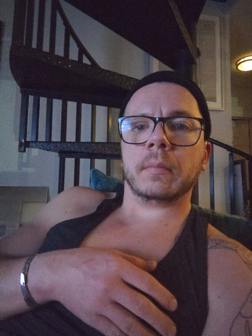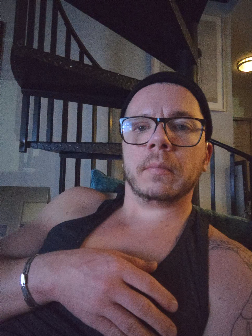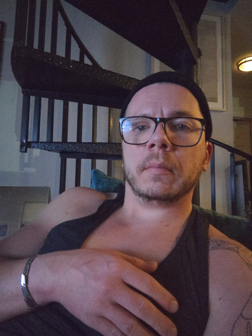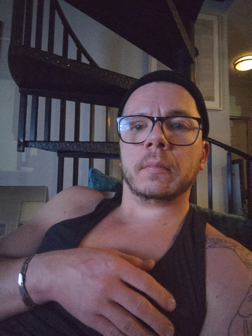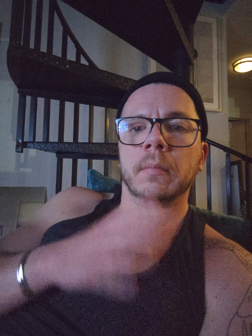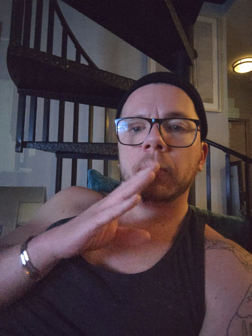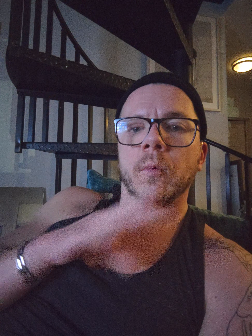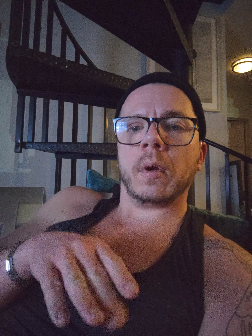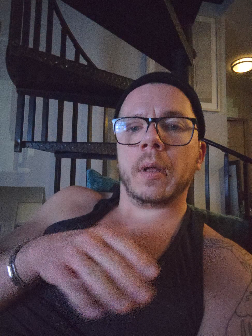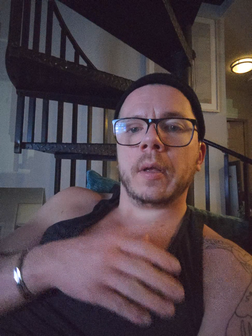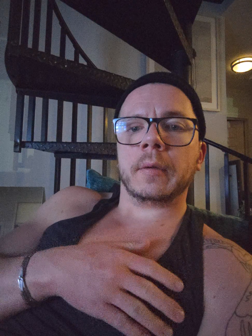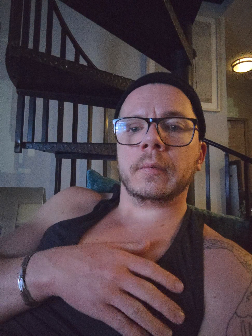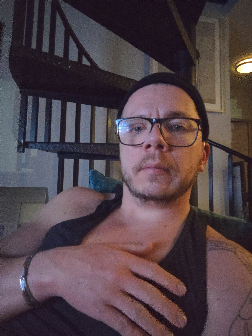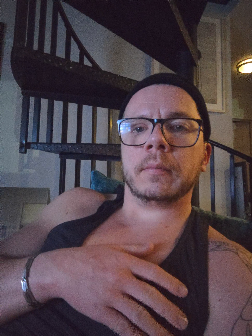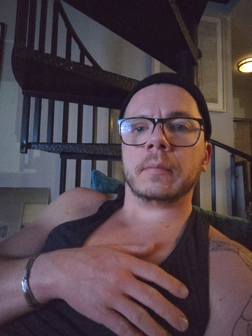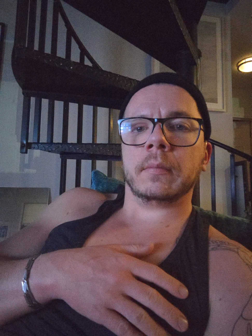quiet